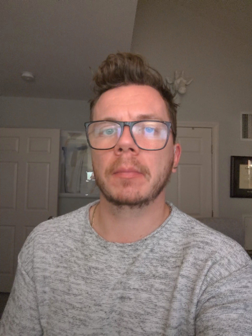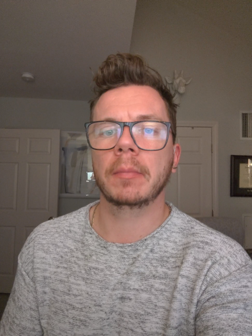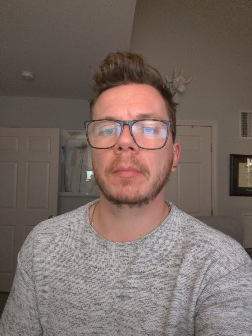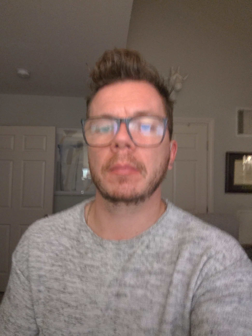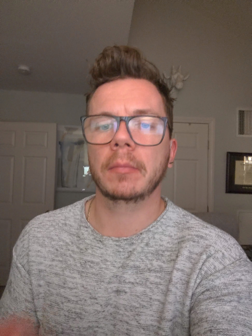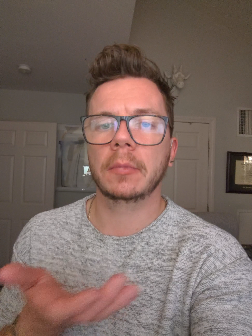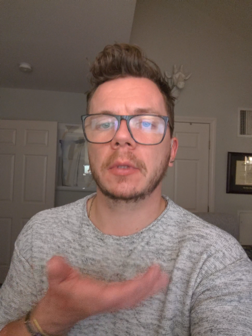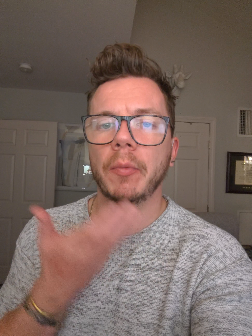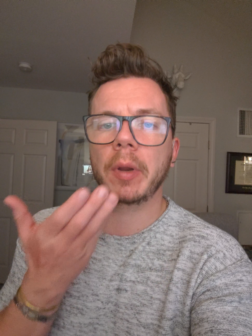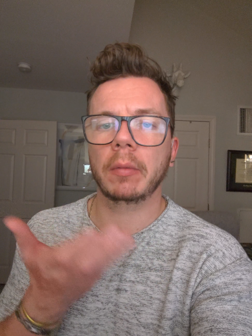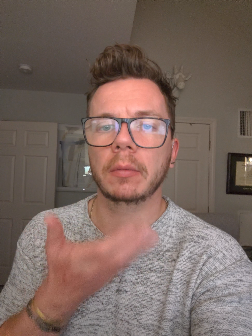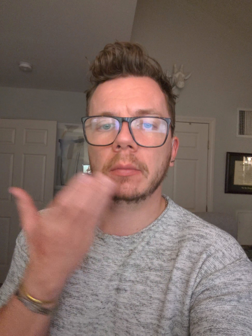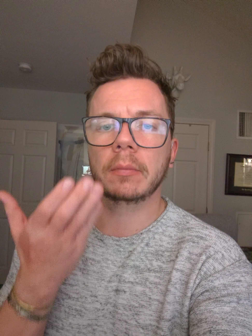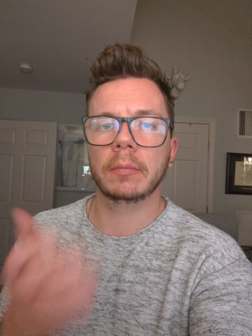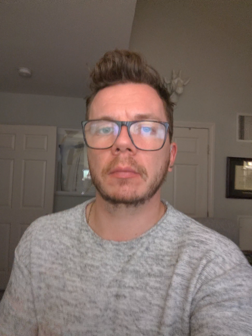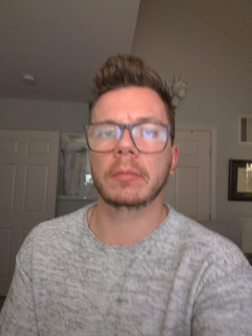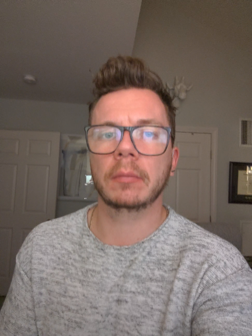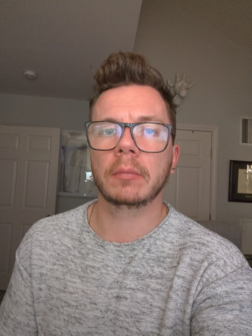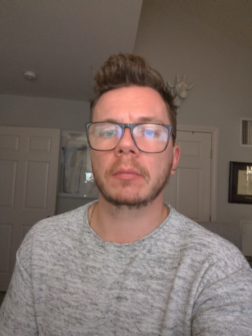cereal